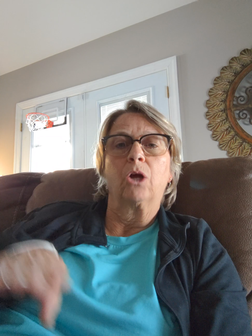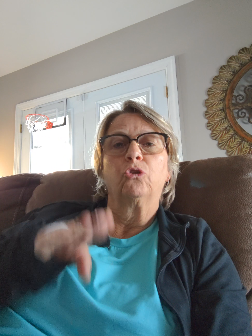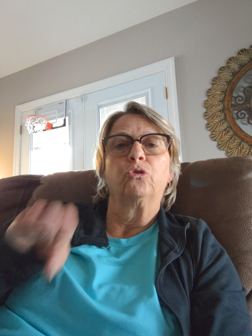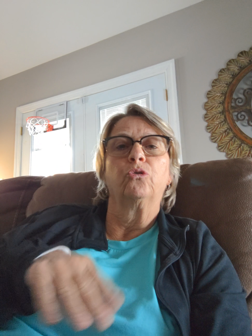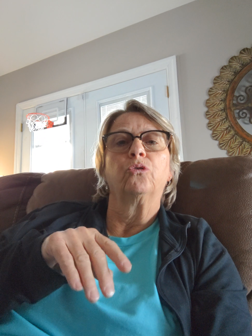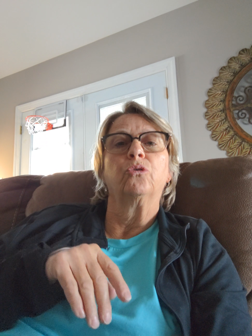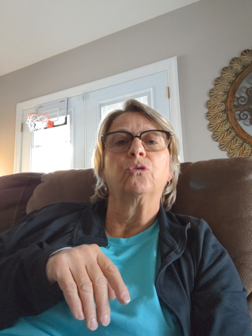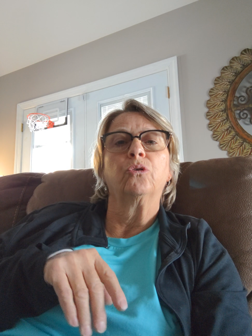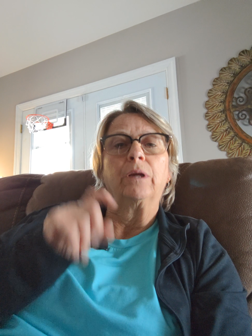dryer